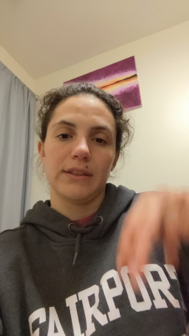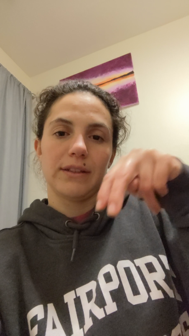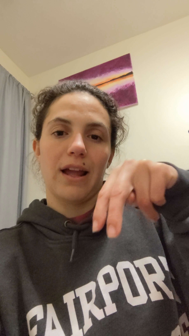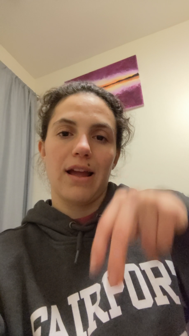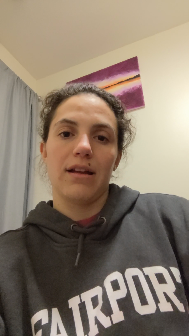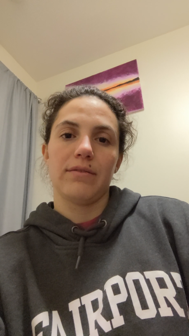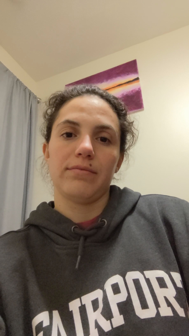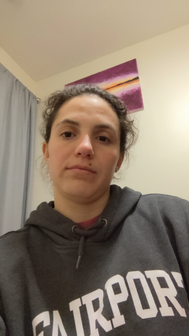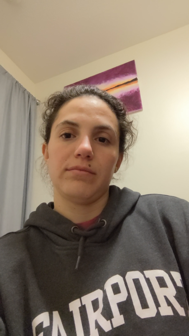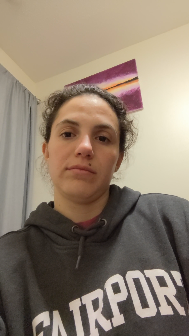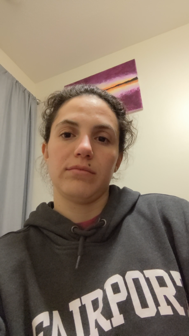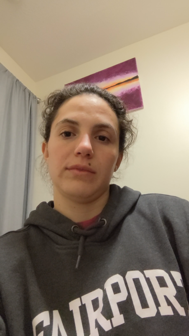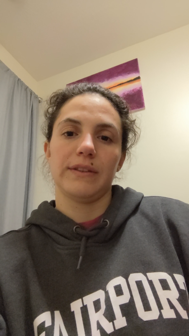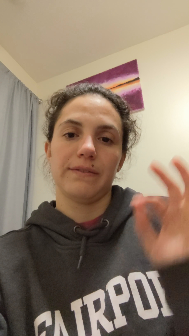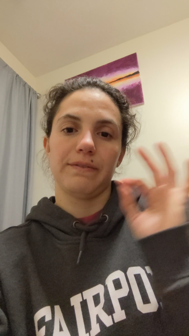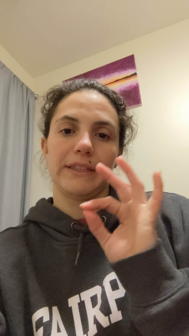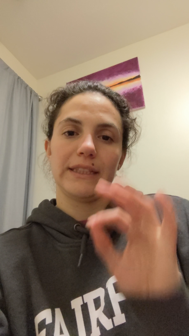fit